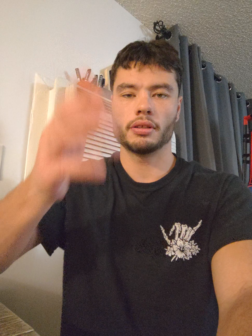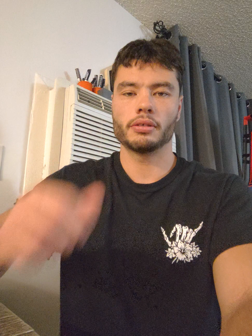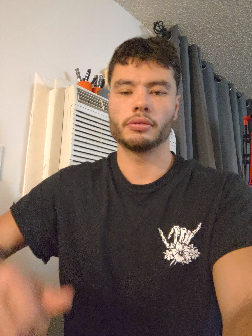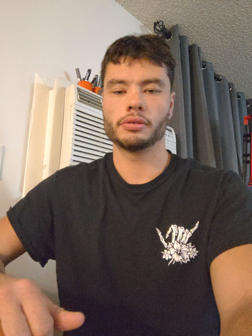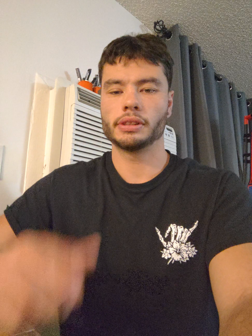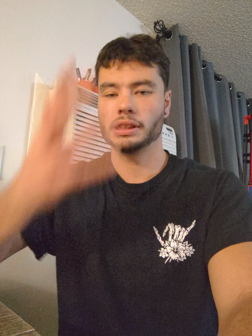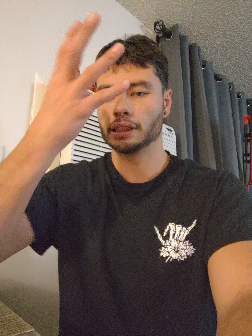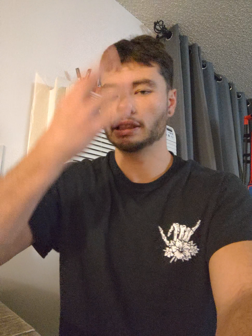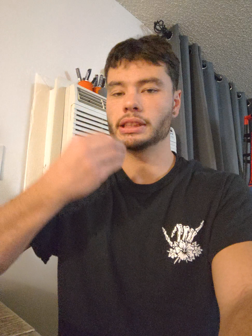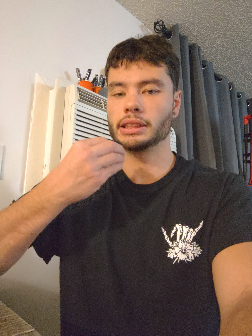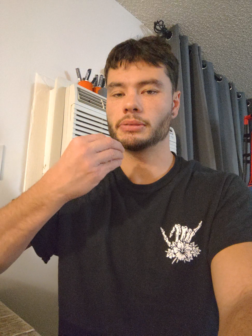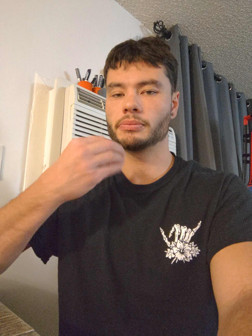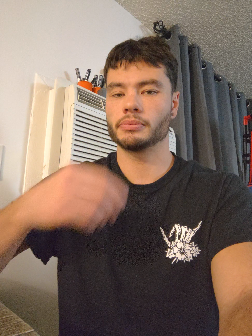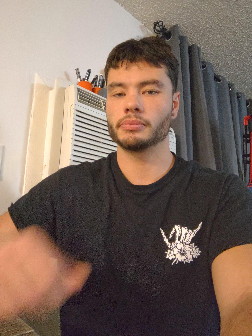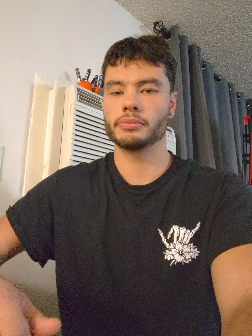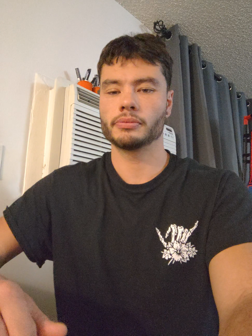sleep